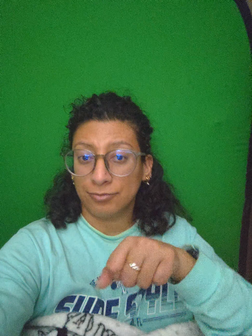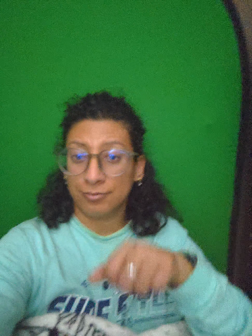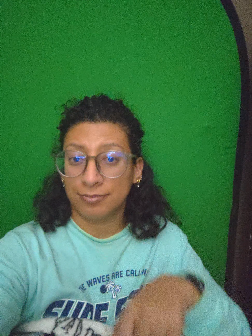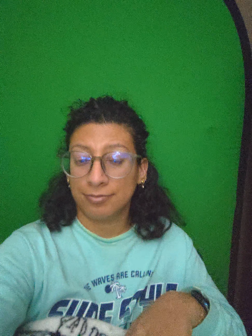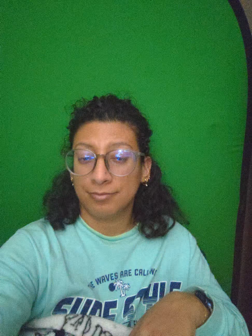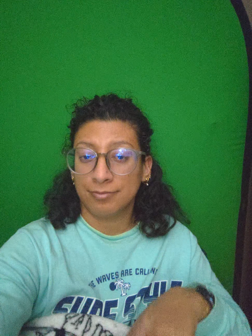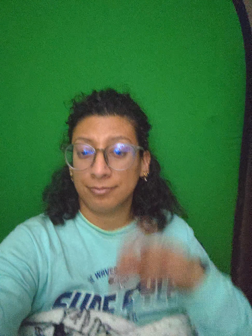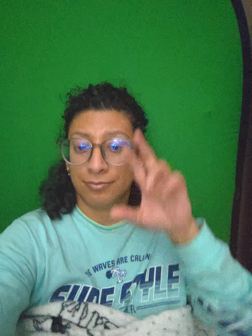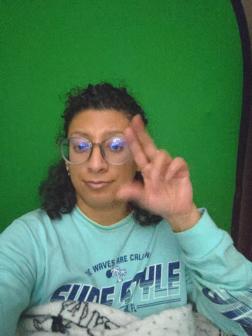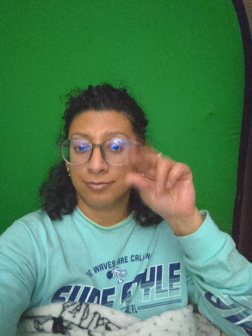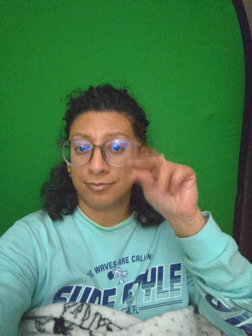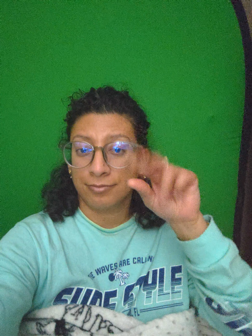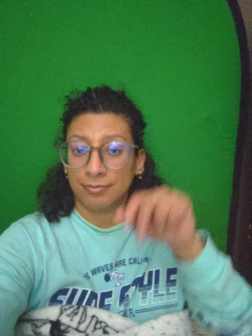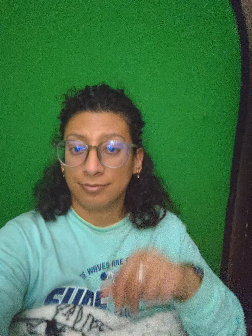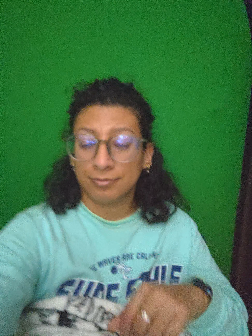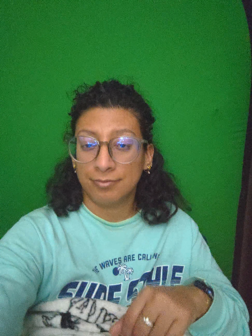no